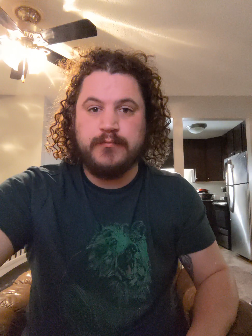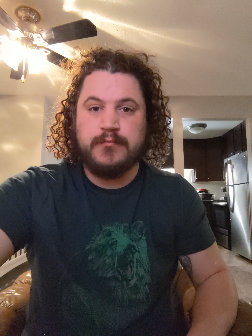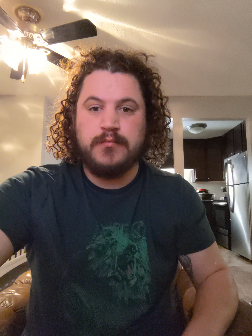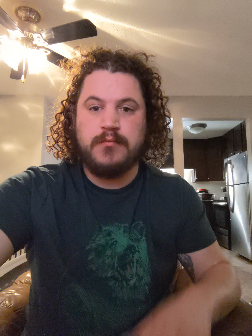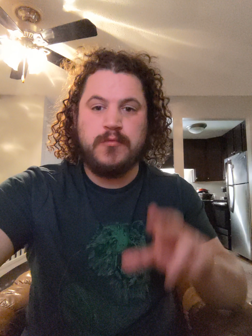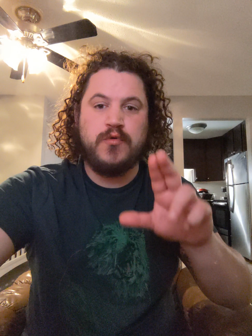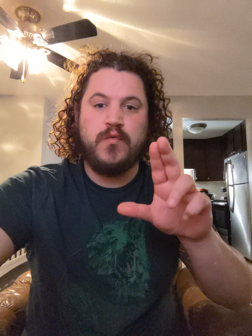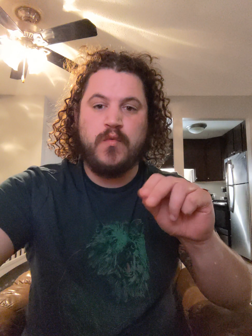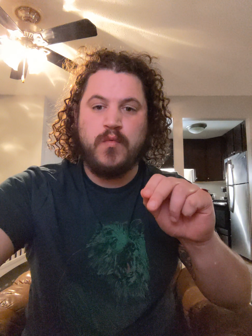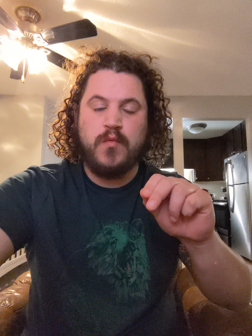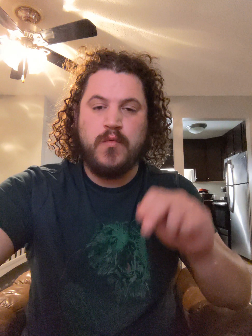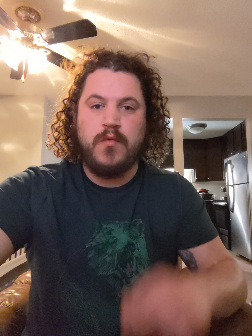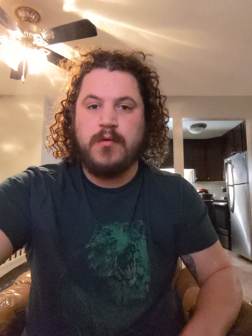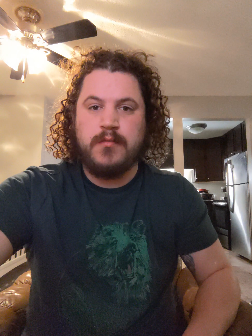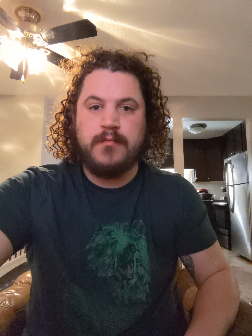no